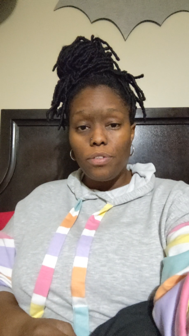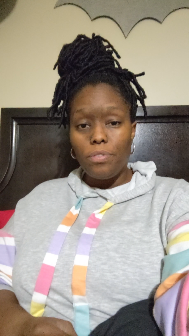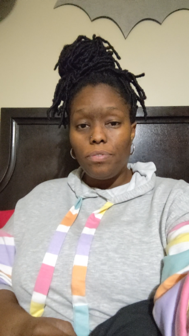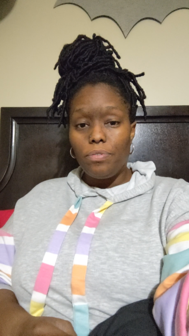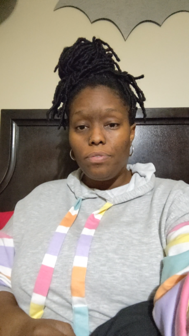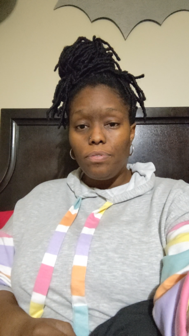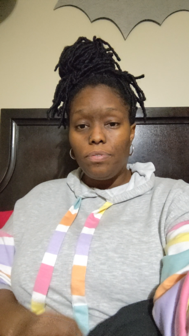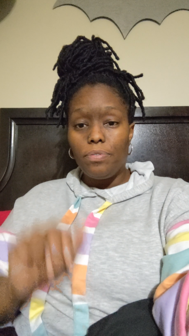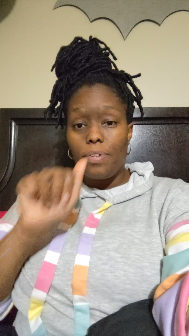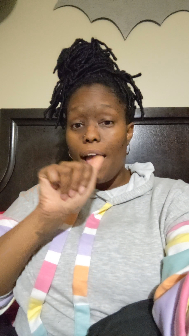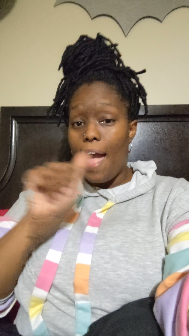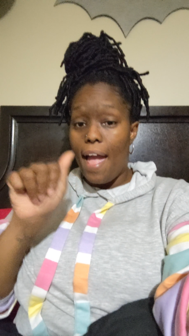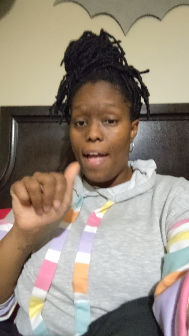a